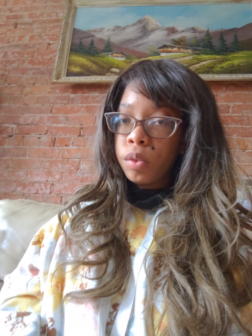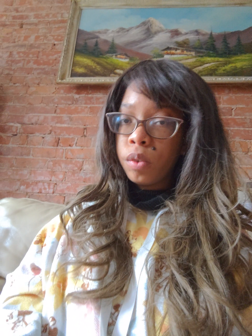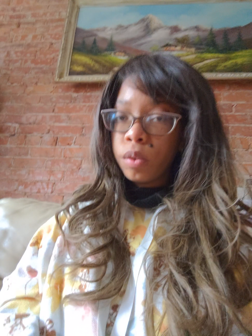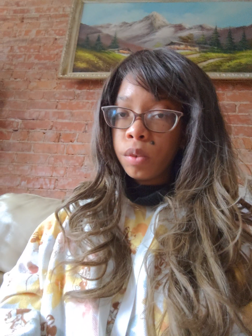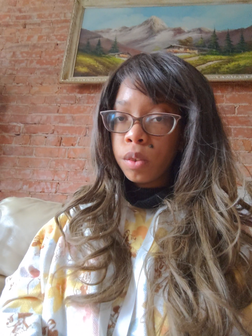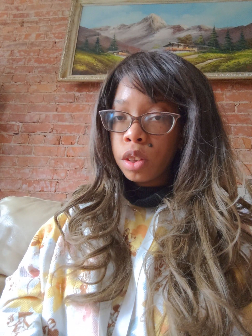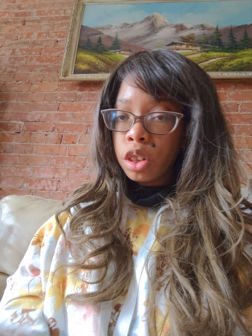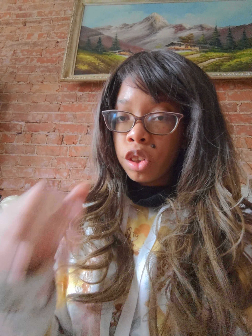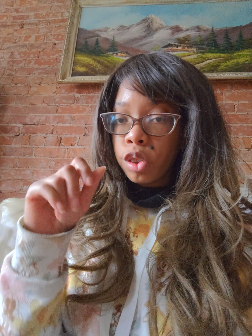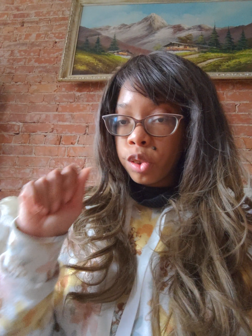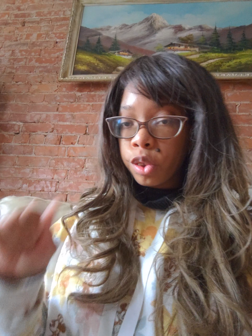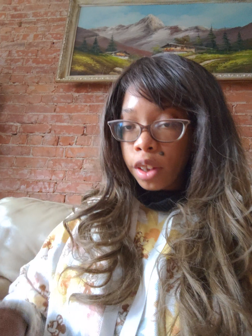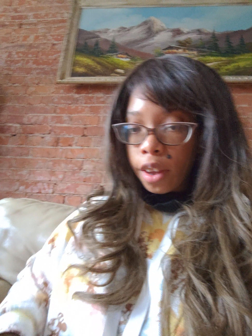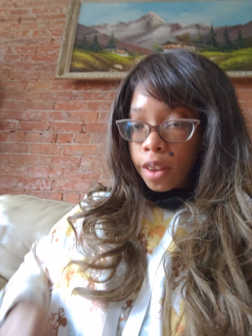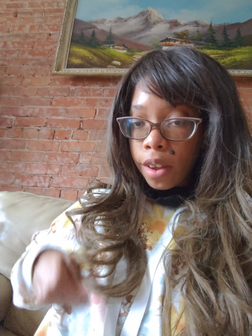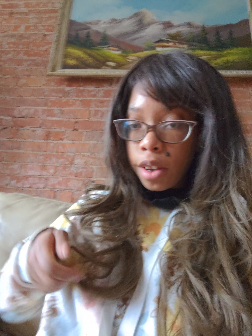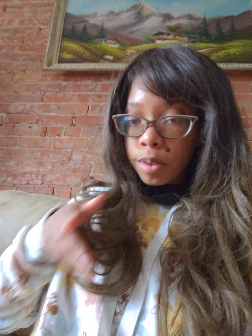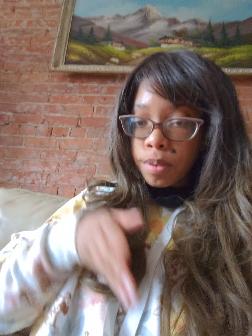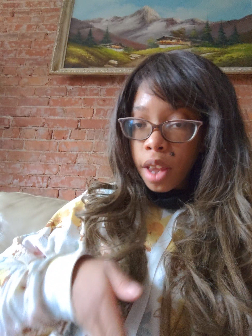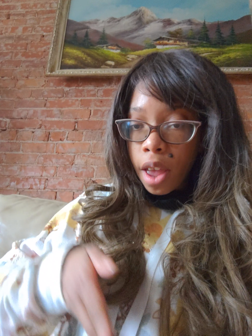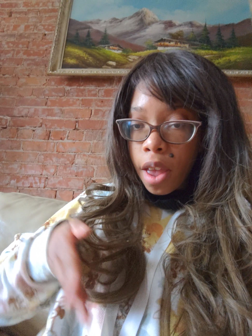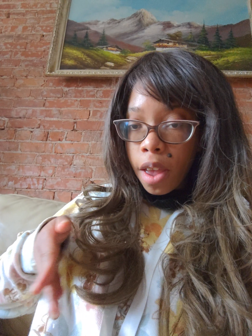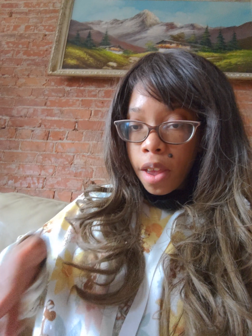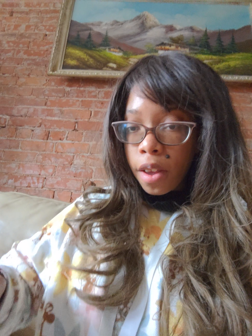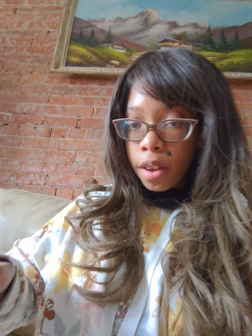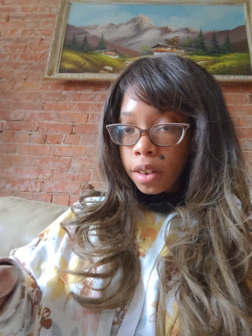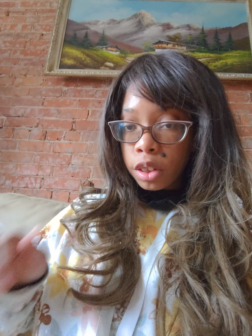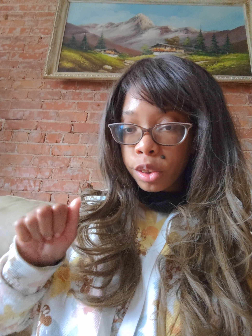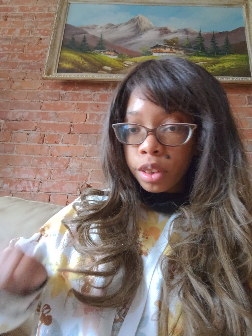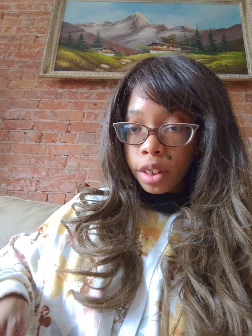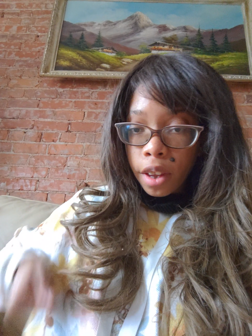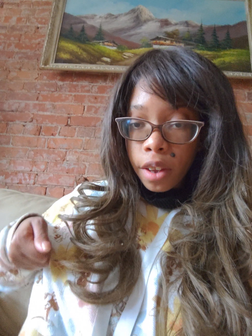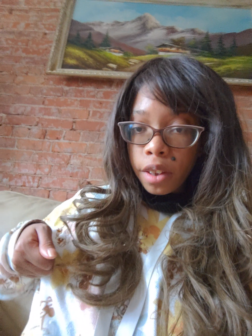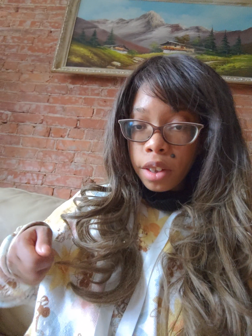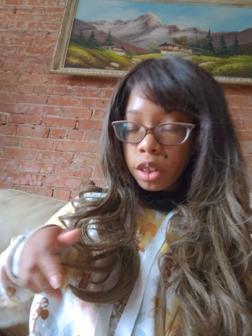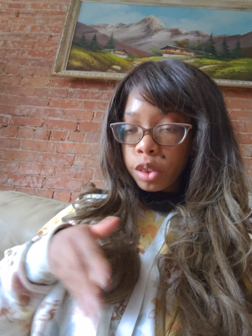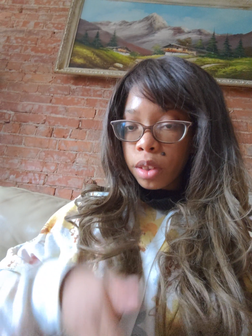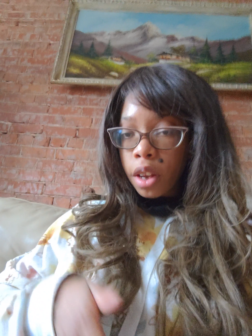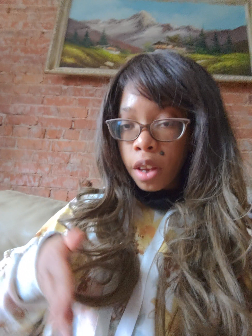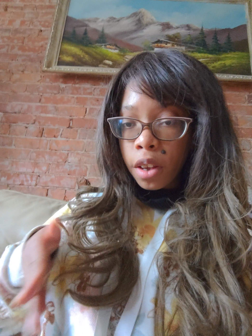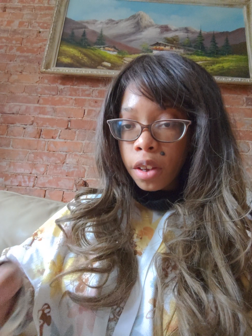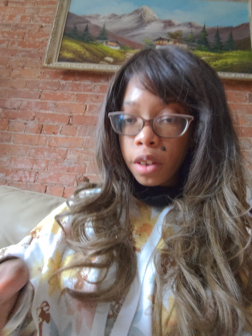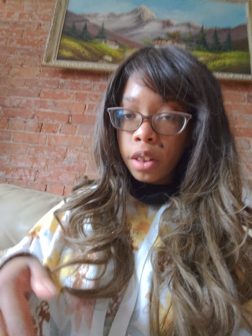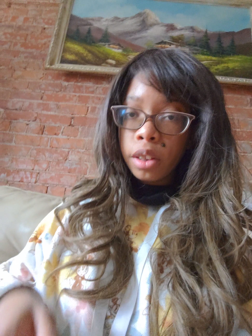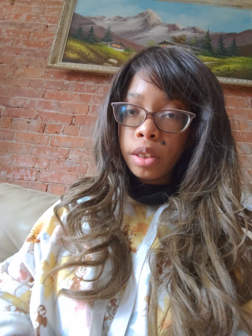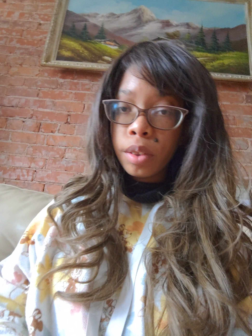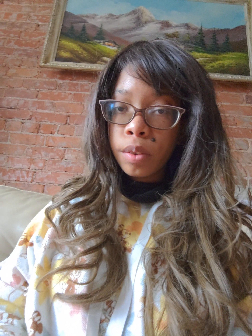jeans